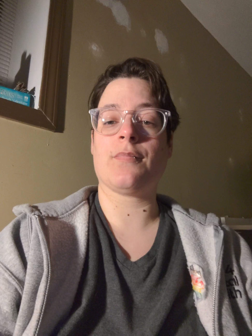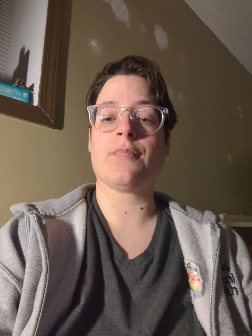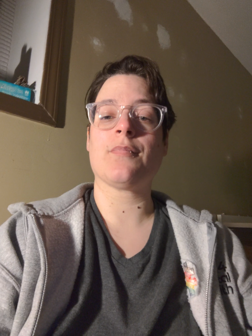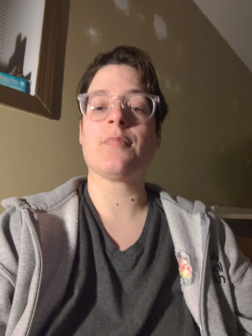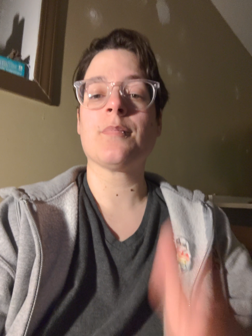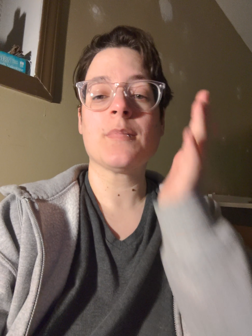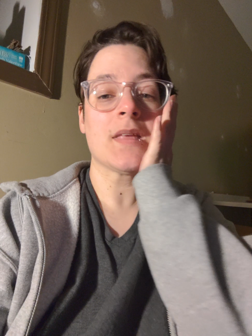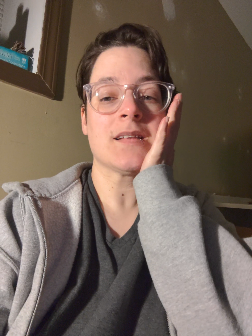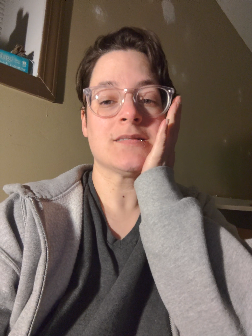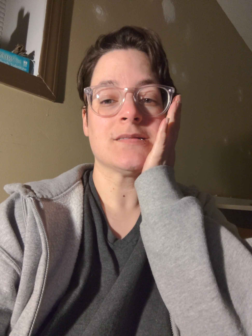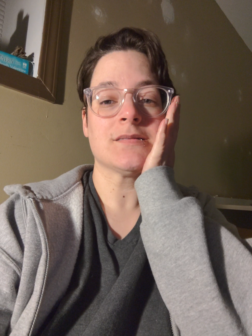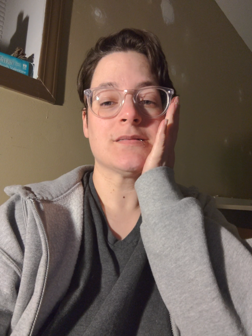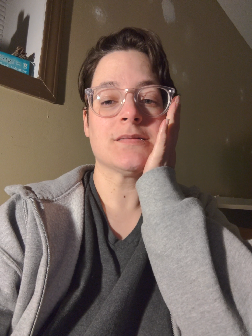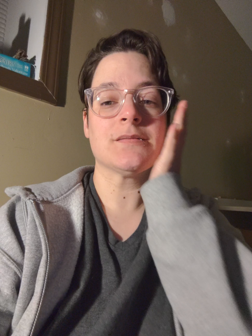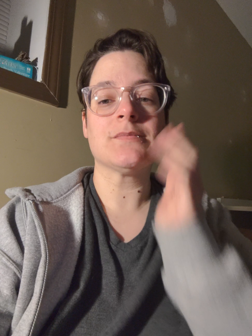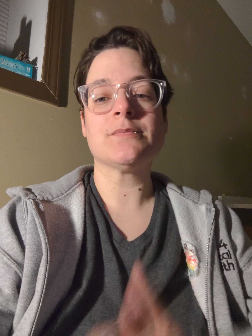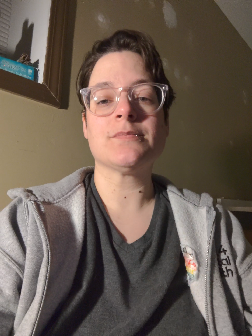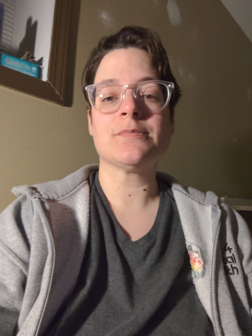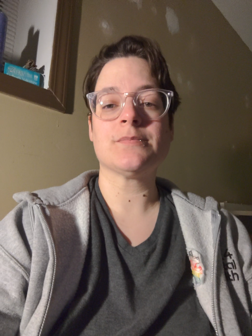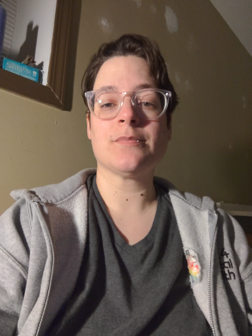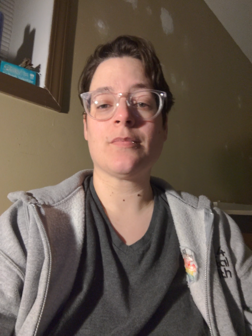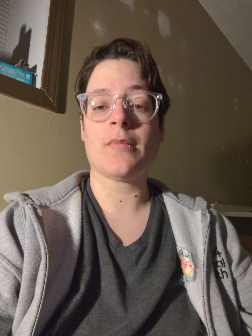bed